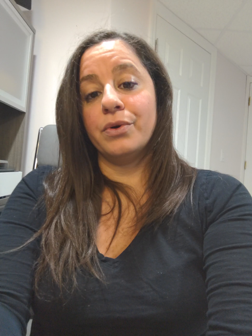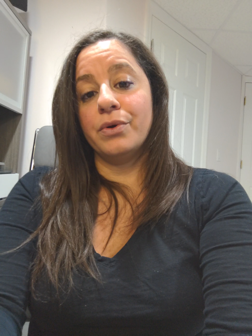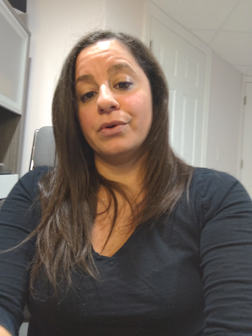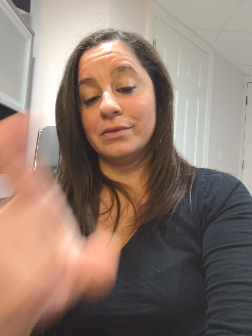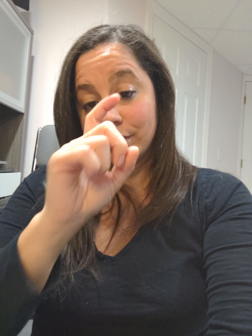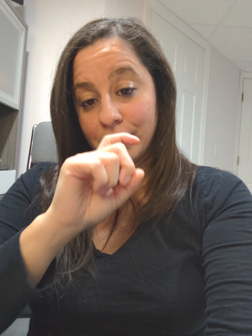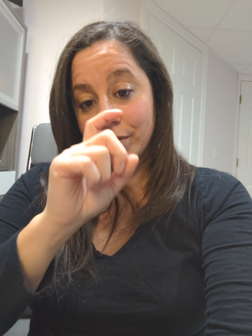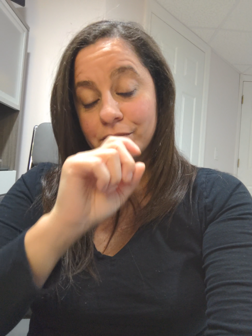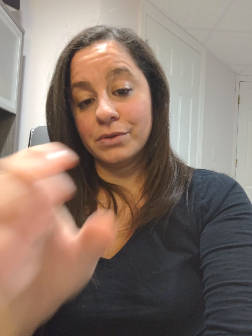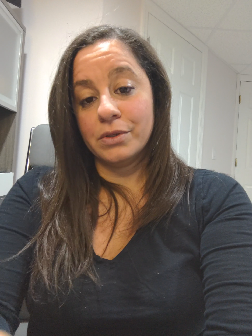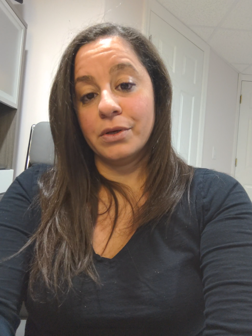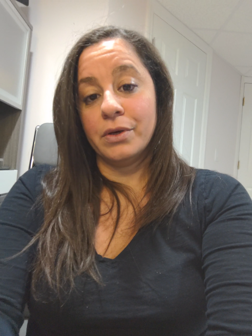doll